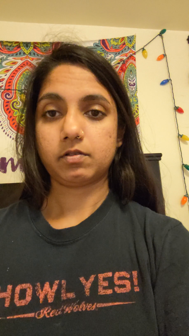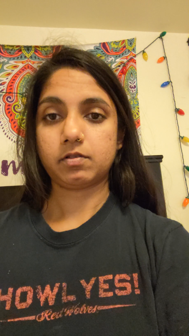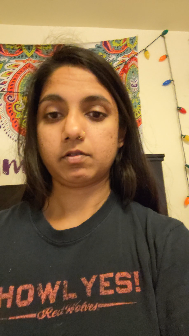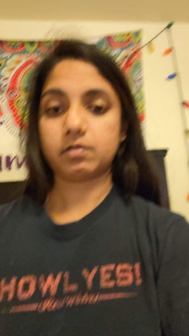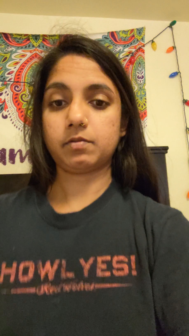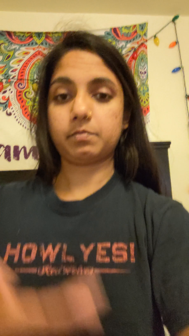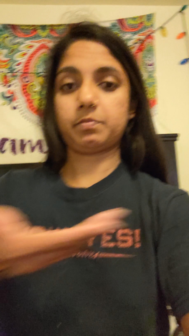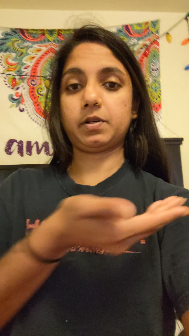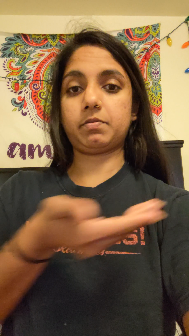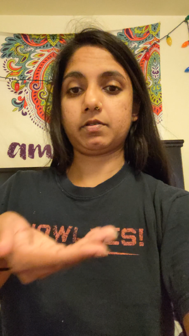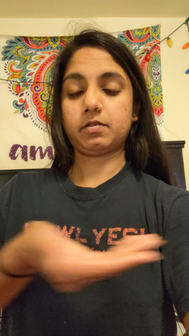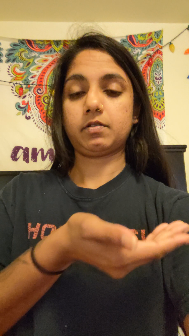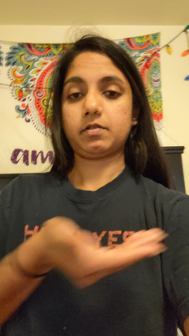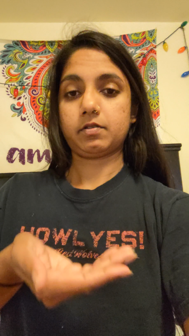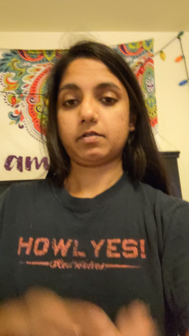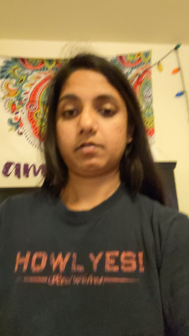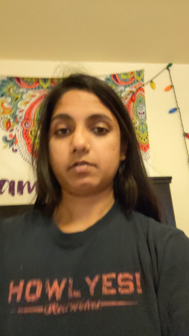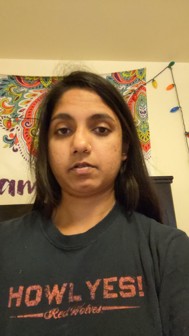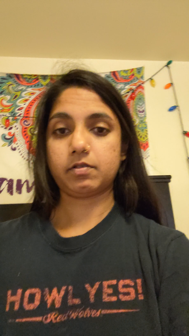baby